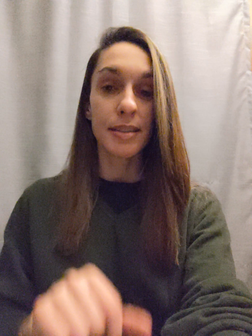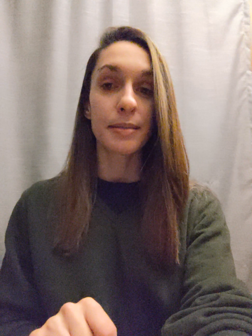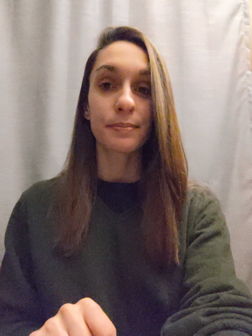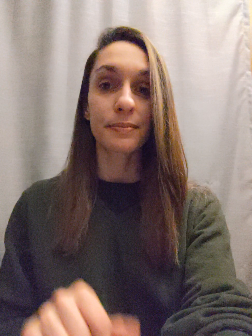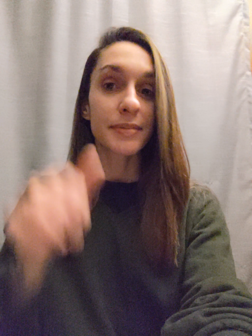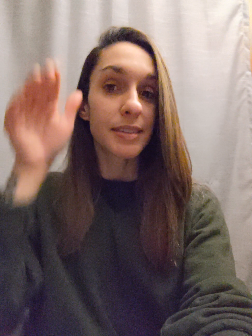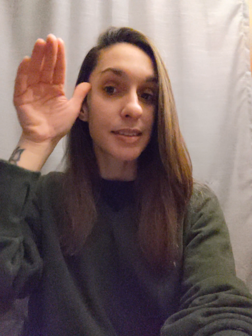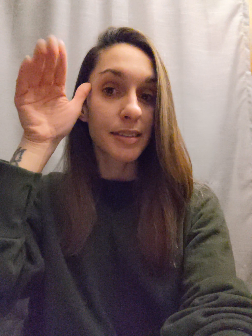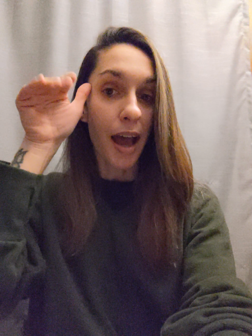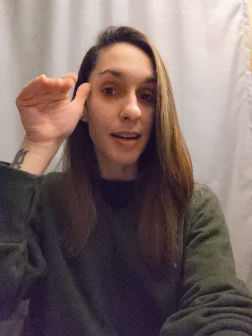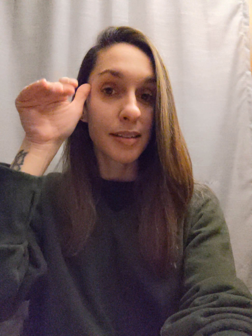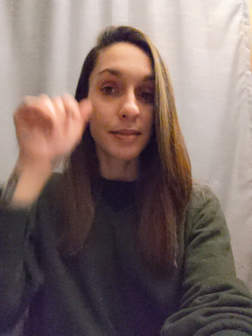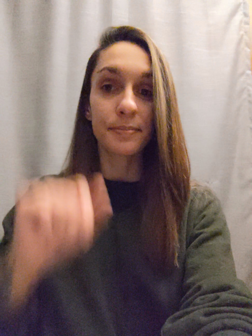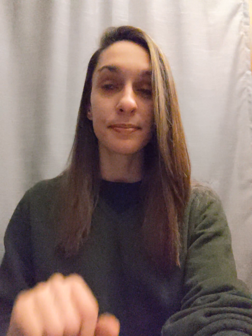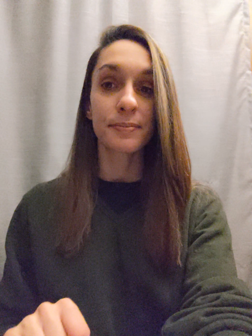donkey